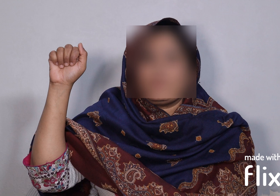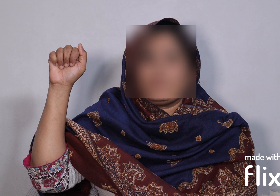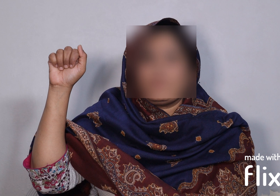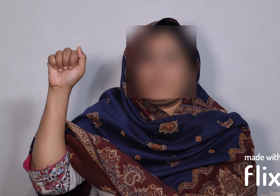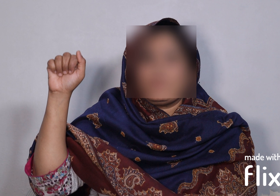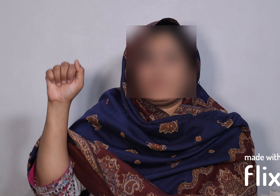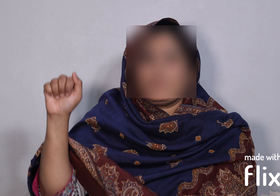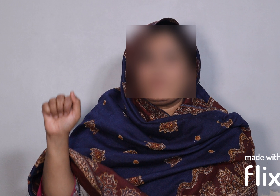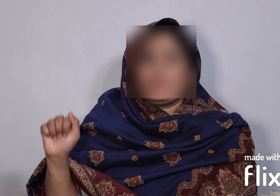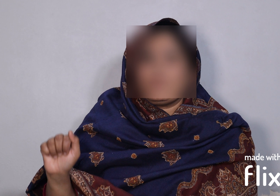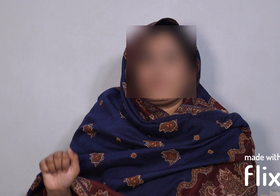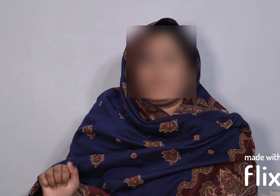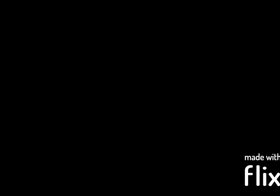آ